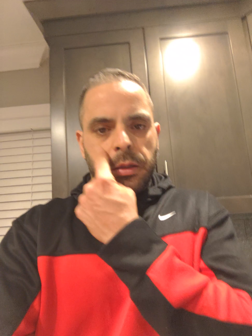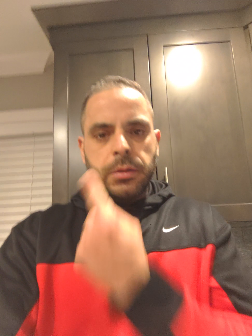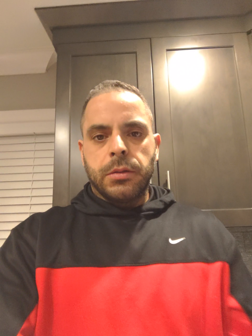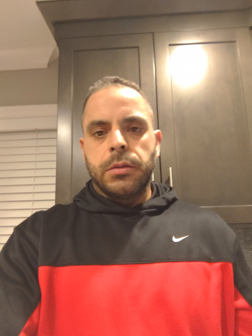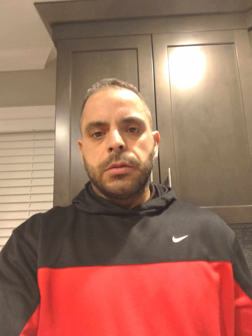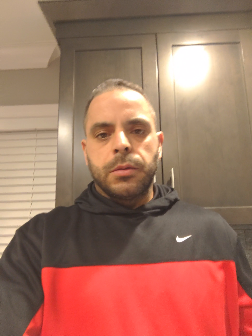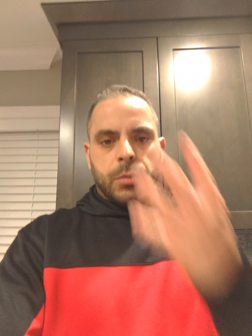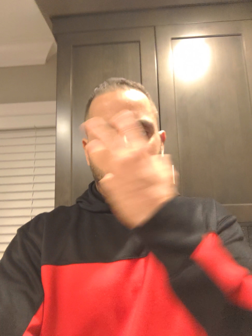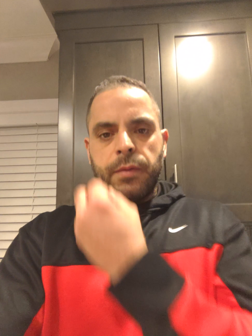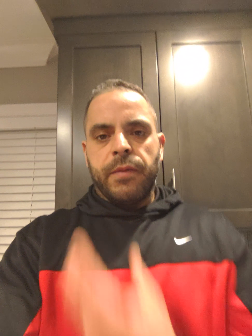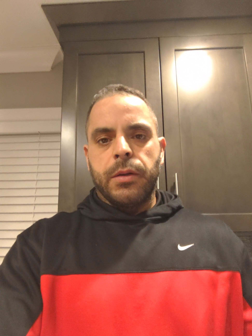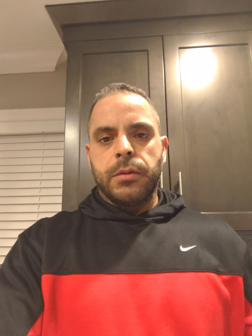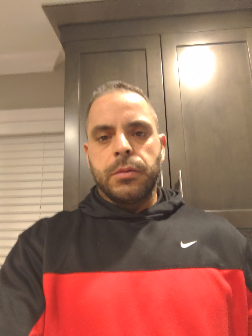pretty